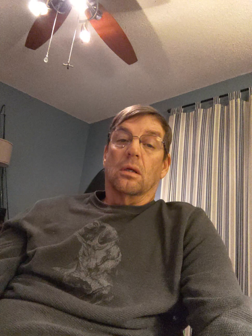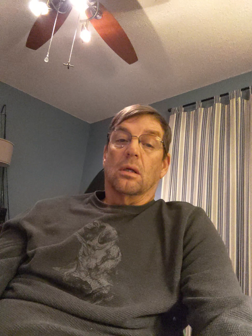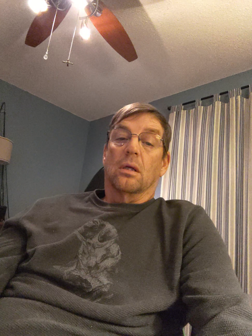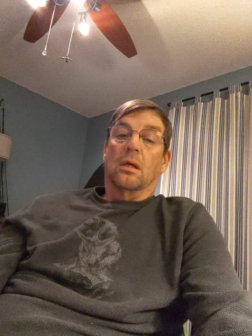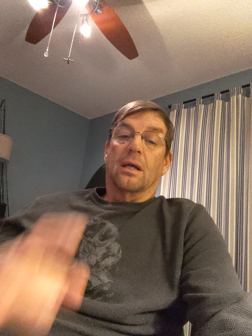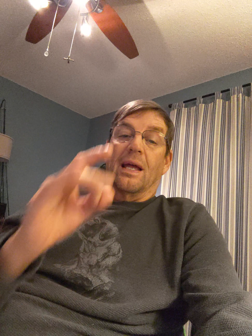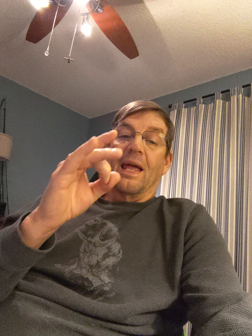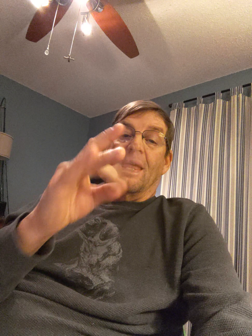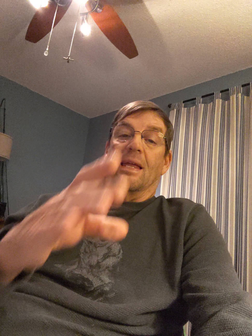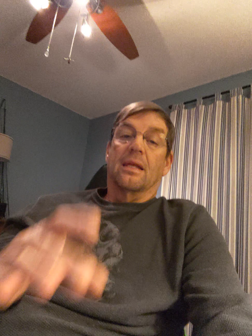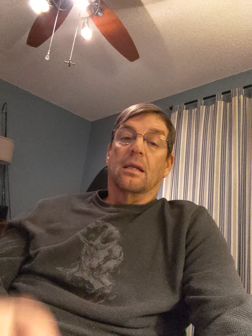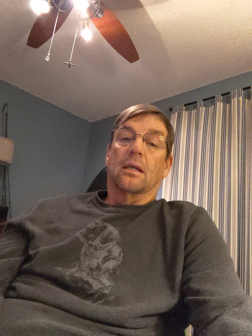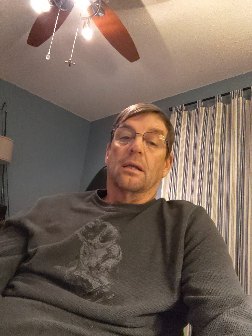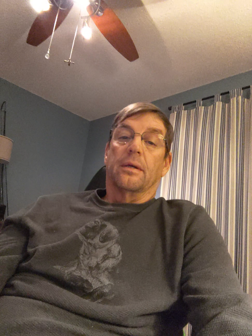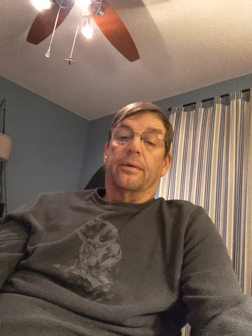hate